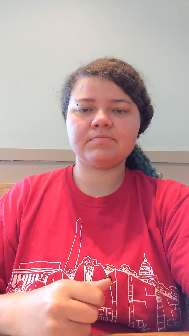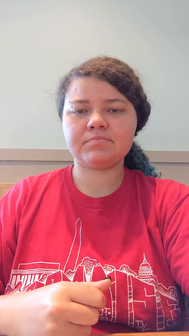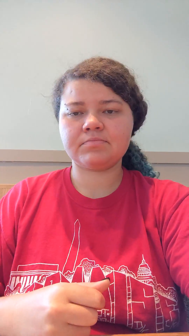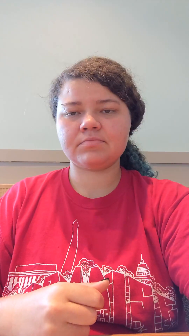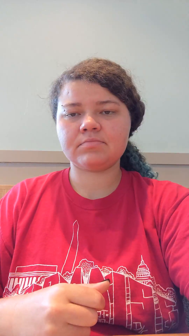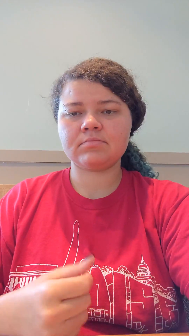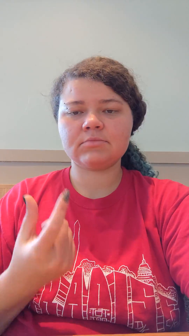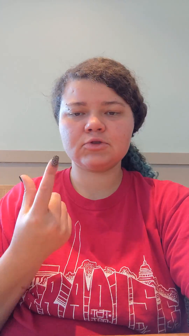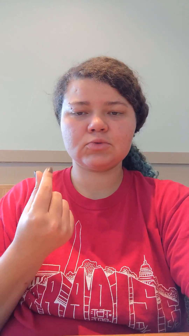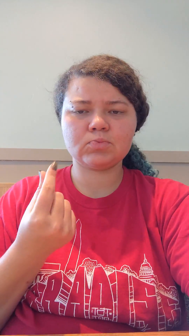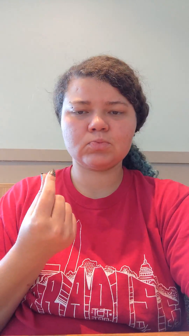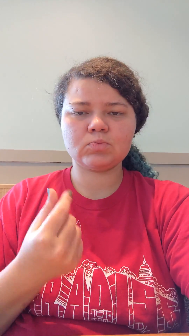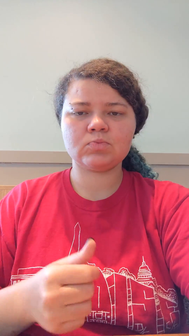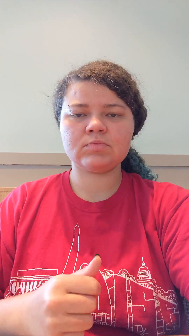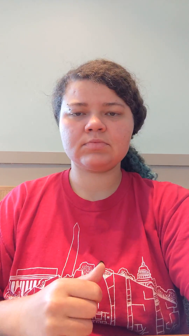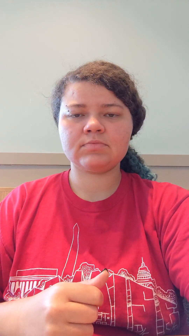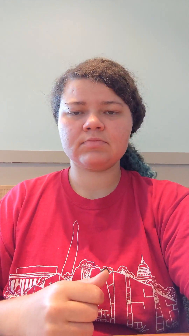do